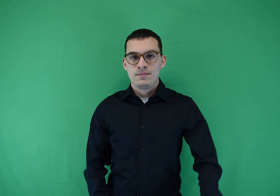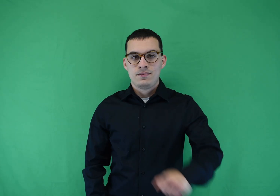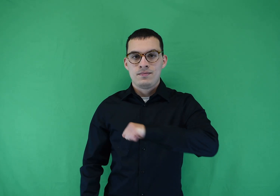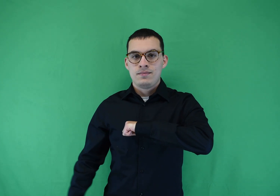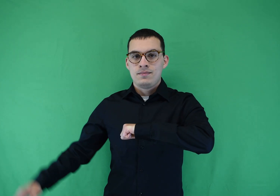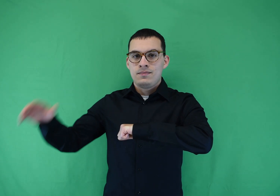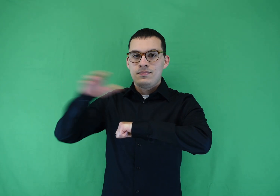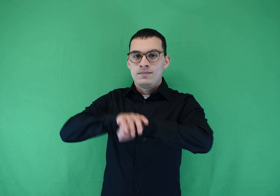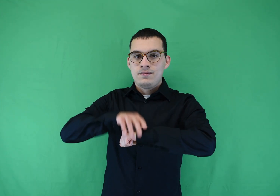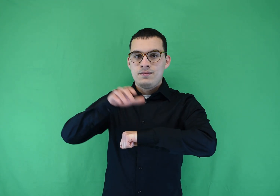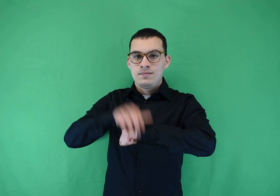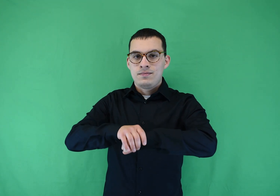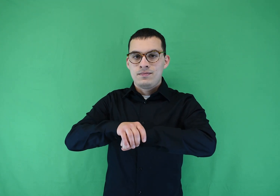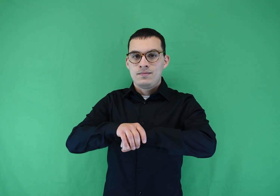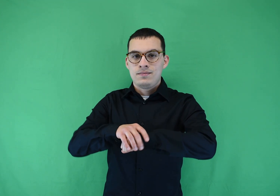amigo